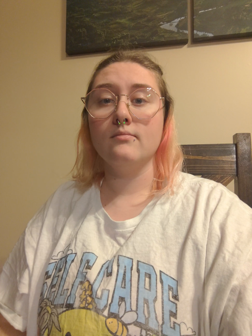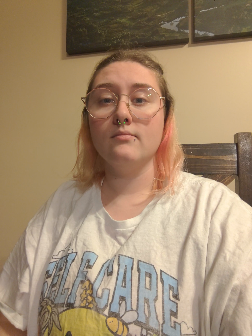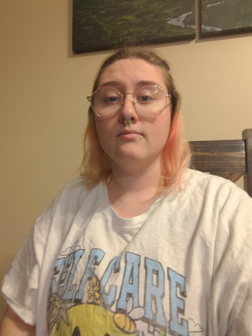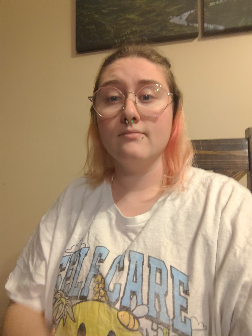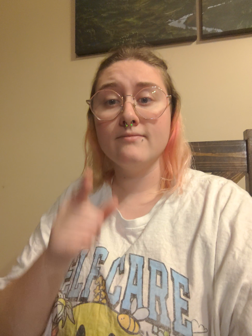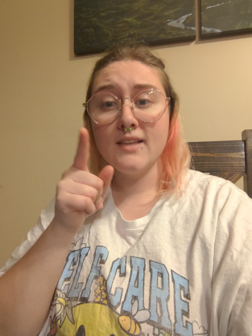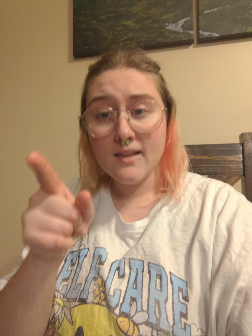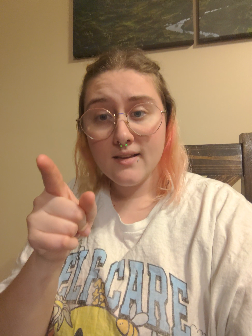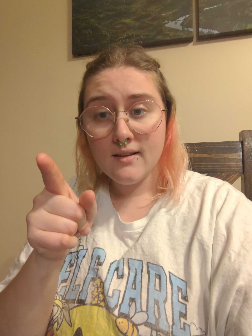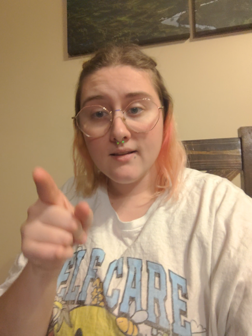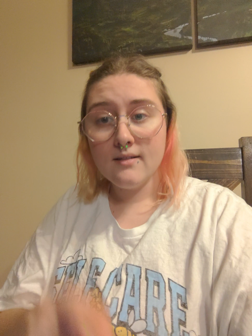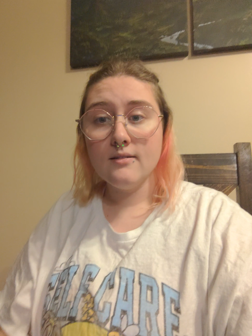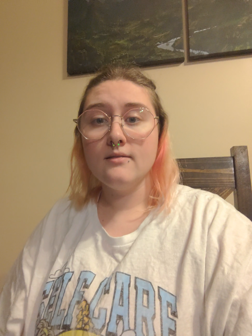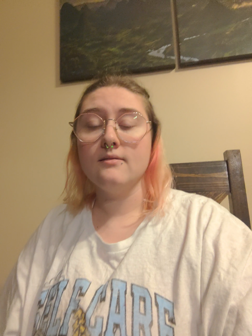he/she/it